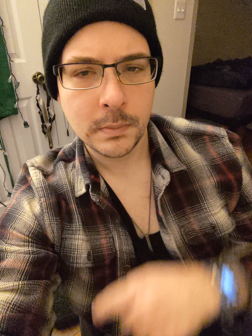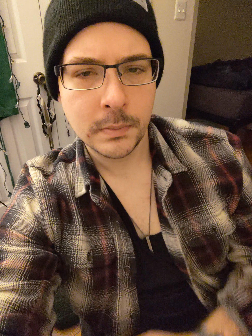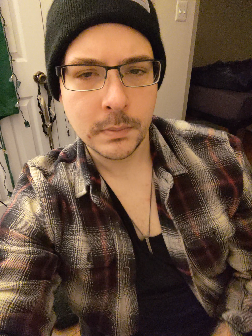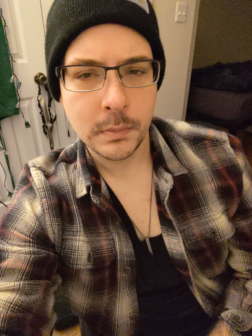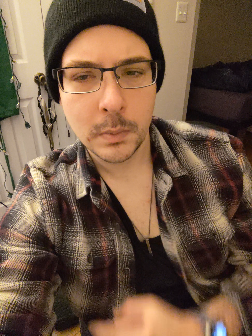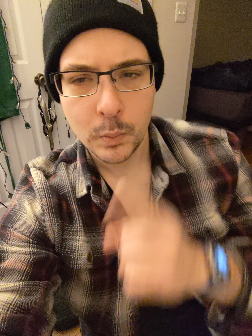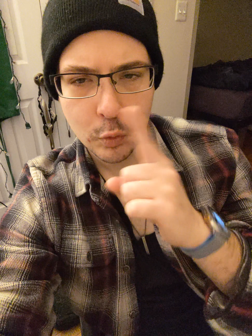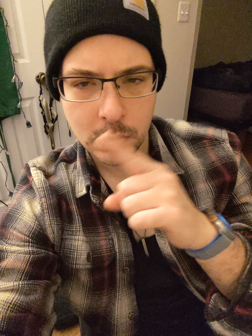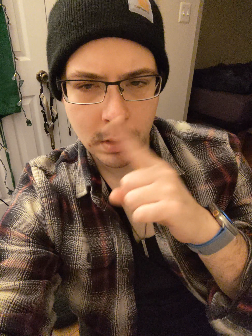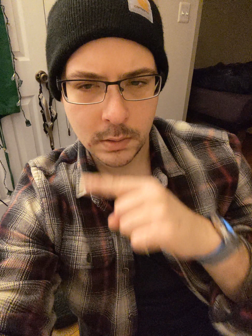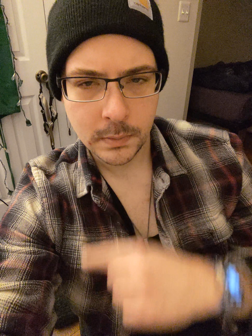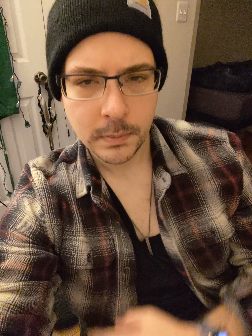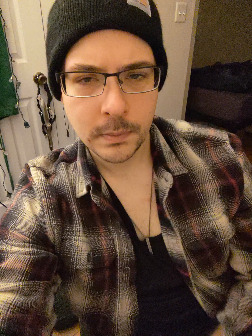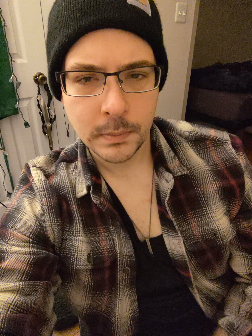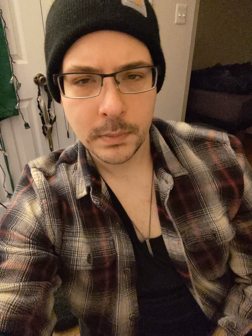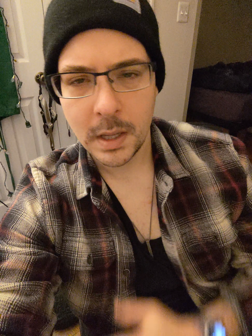pretend